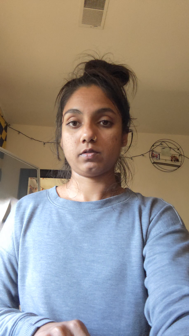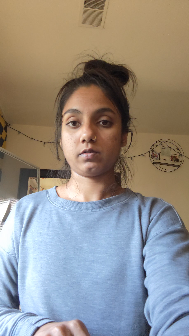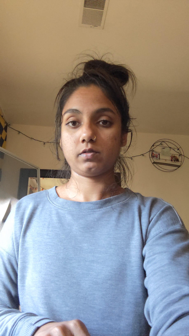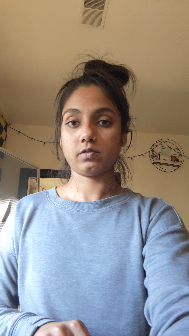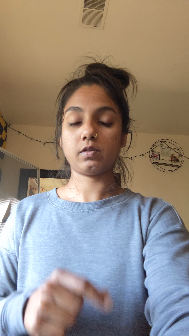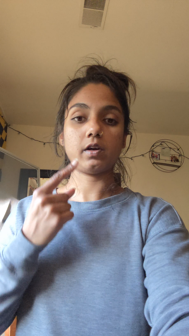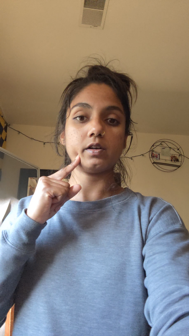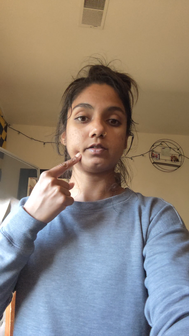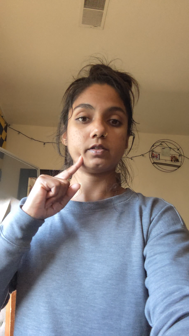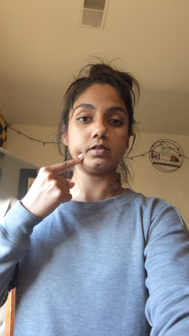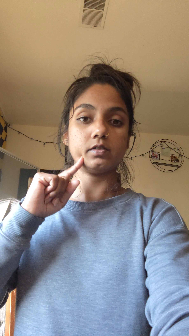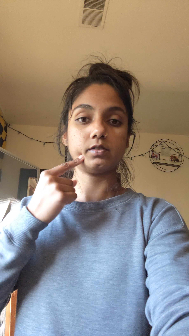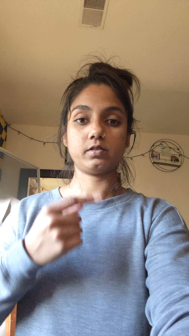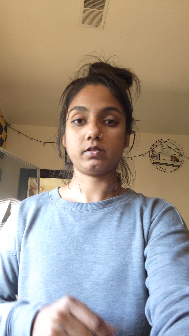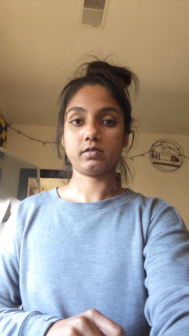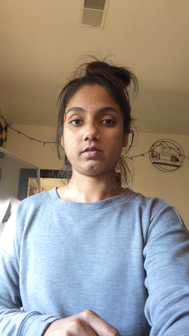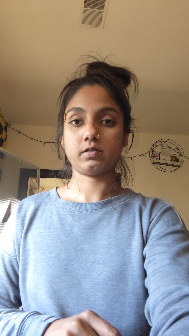candy